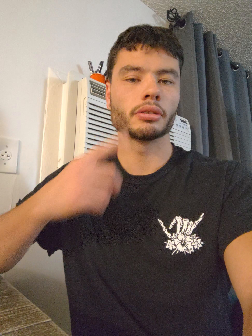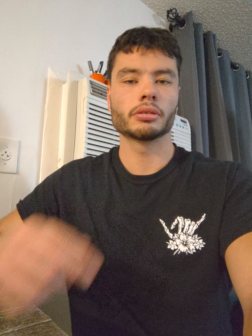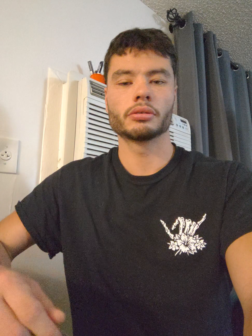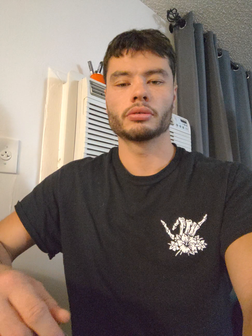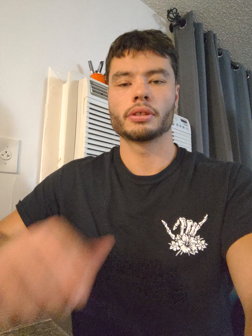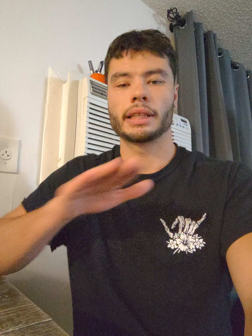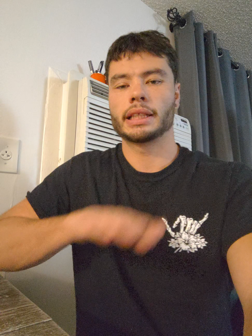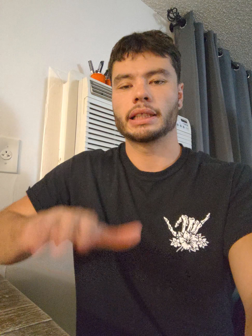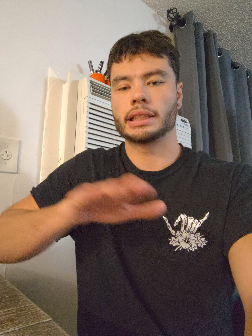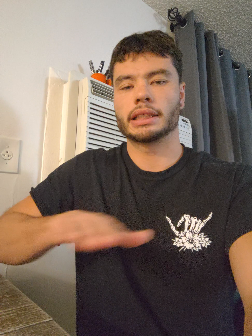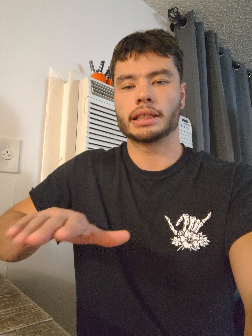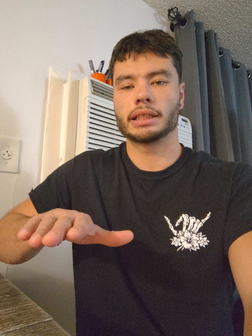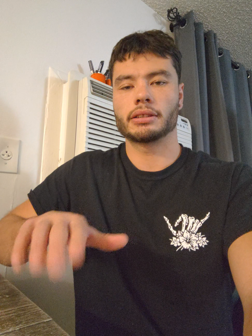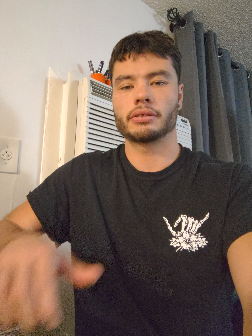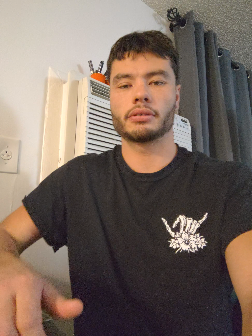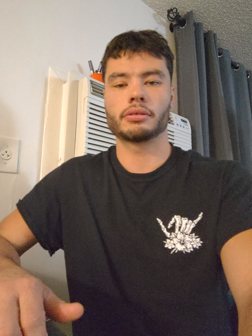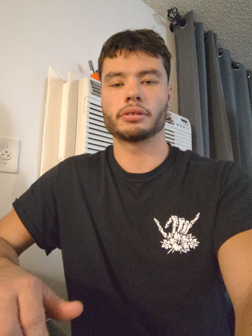clean